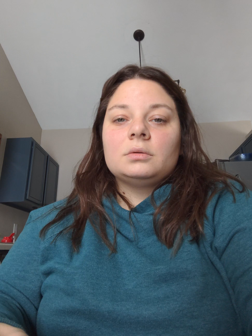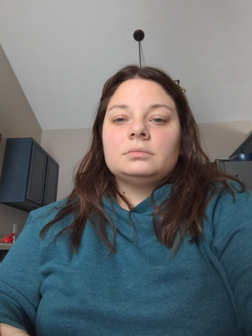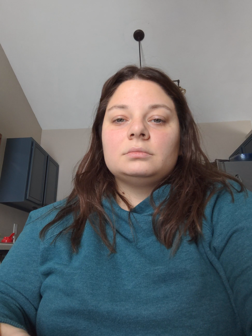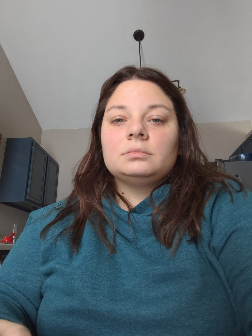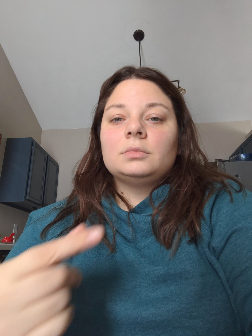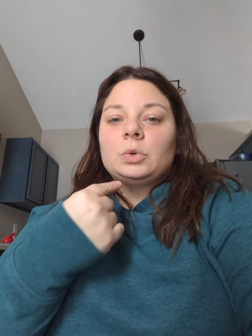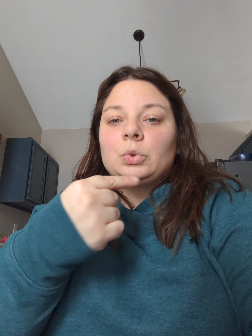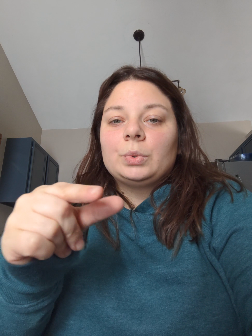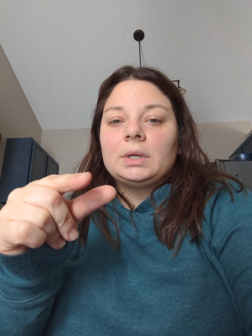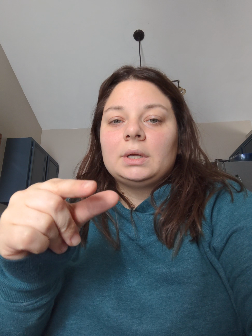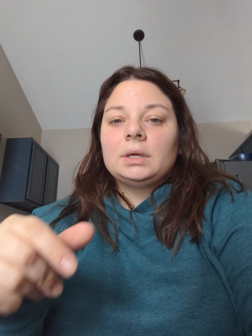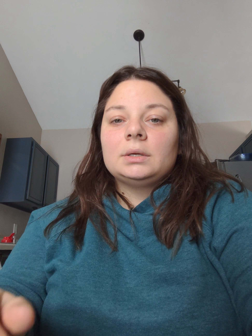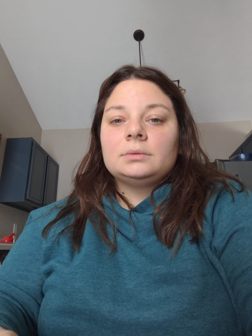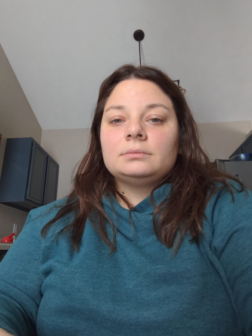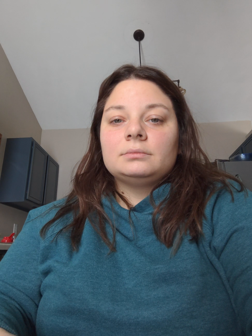green